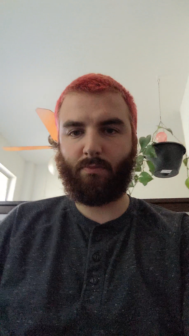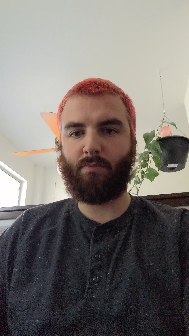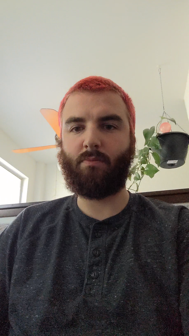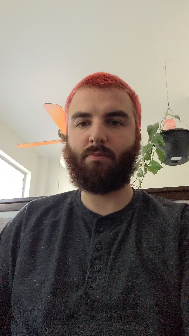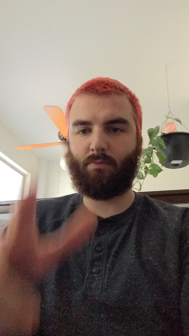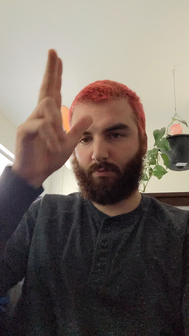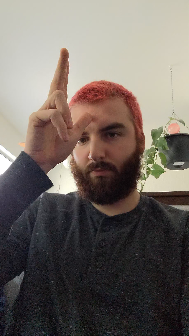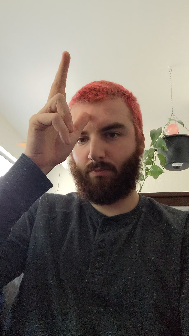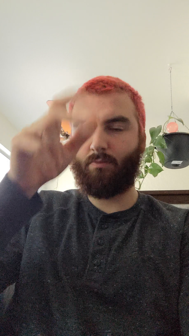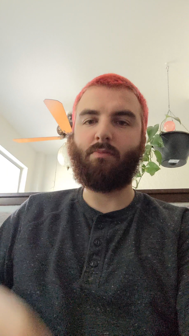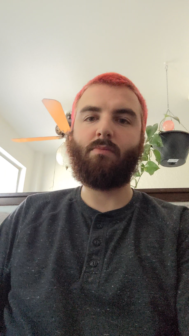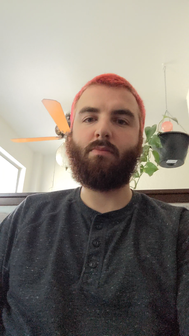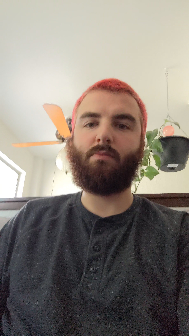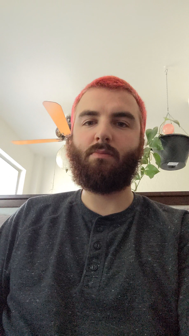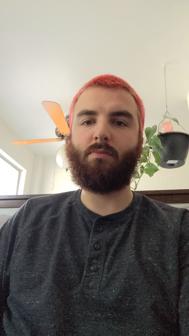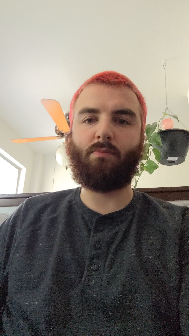rooster